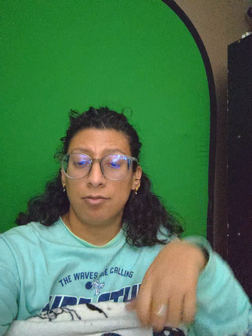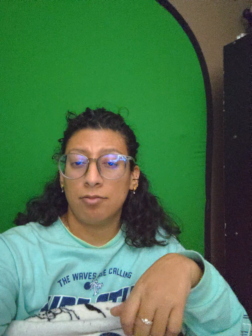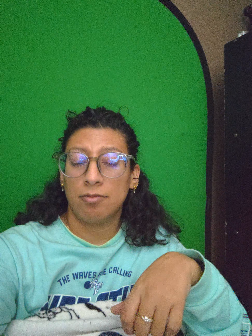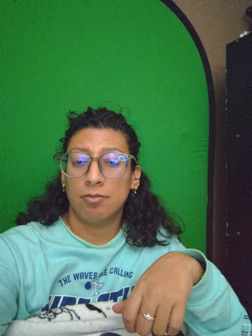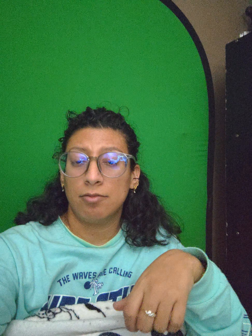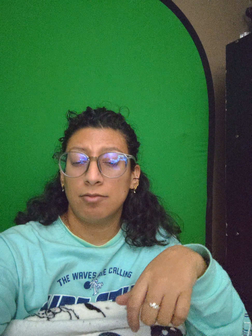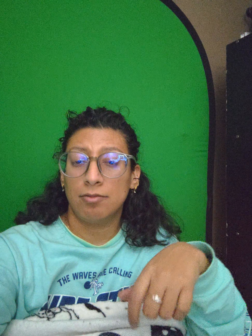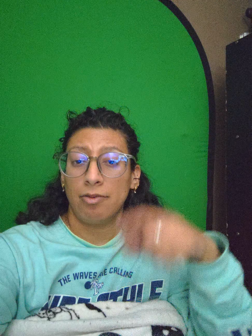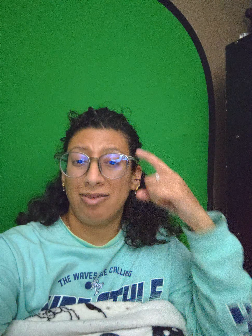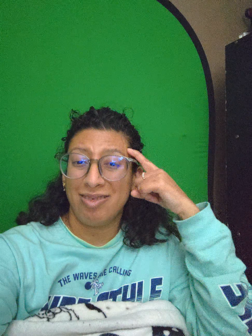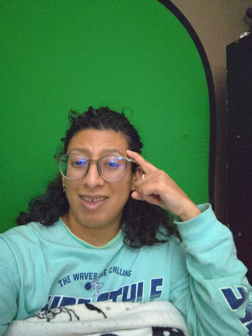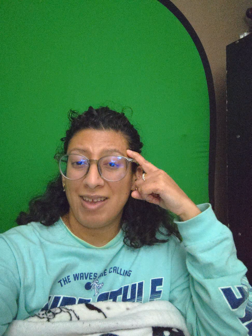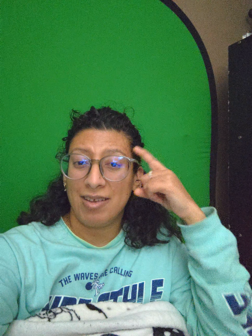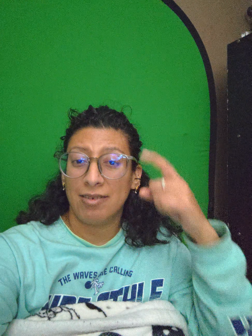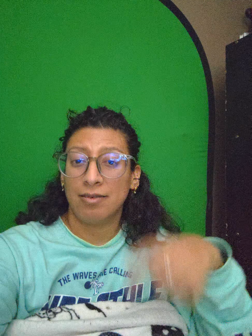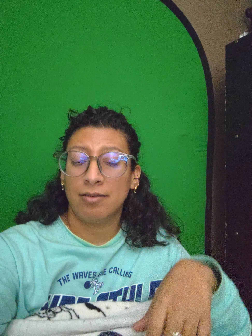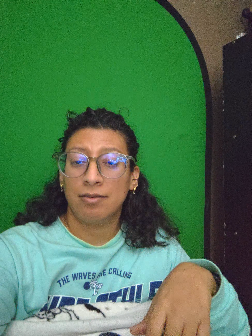think